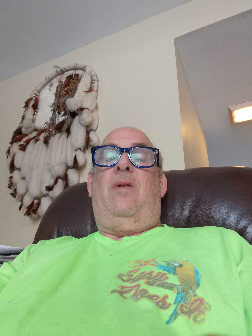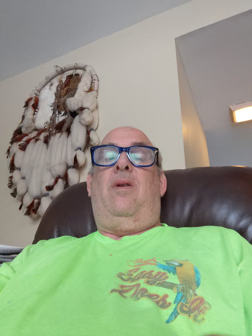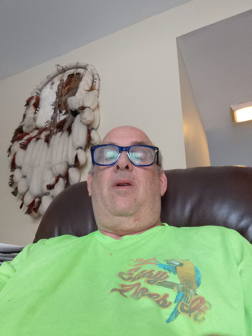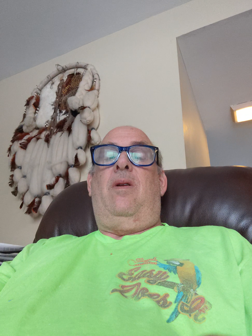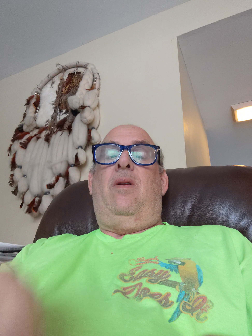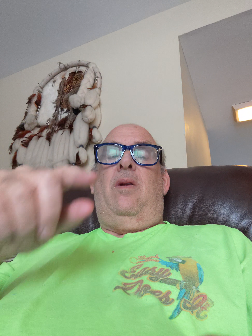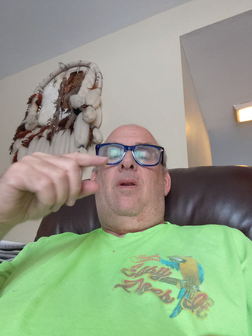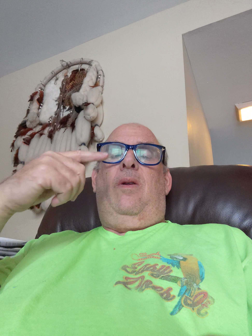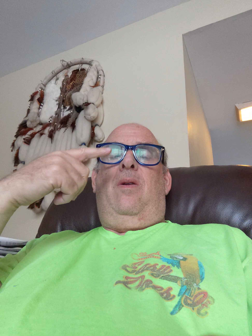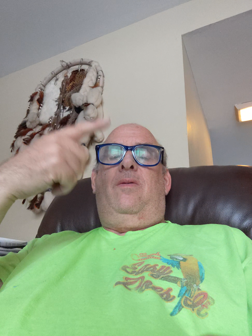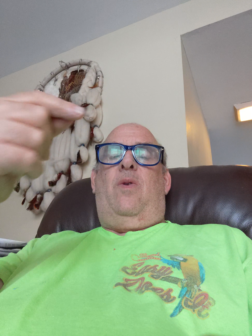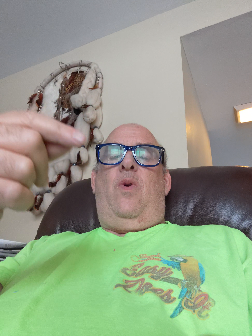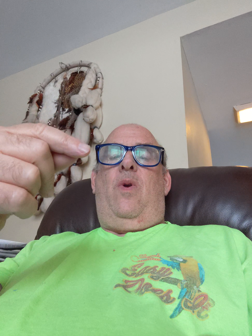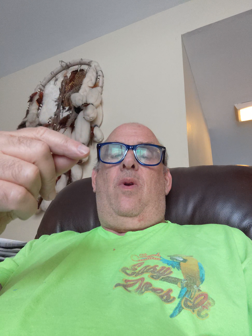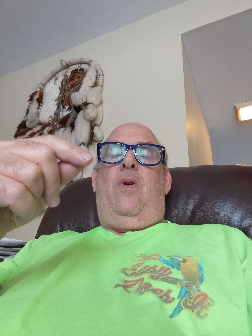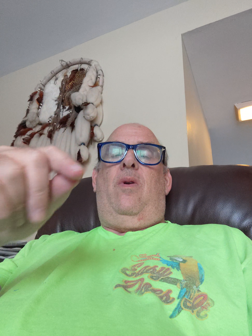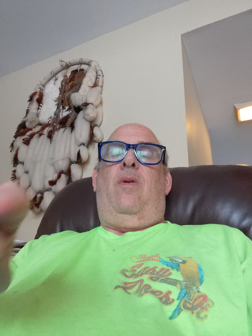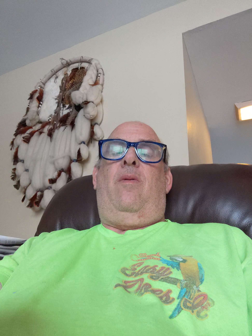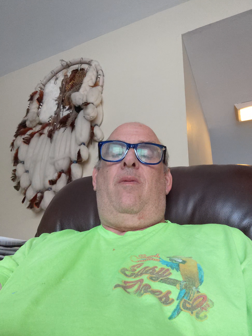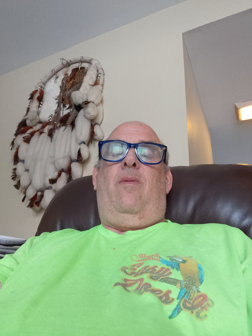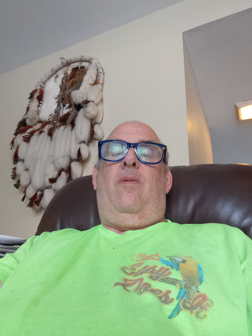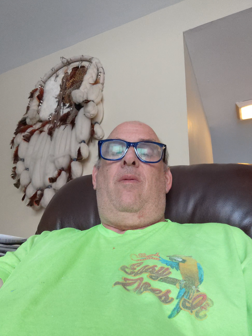go